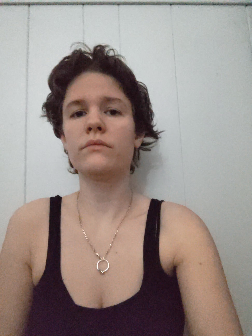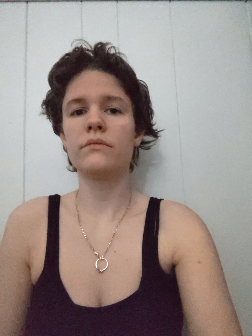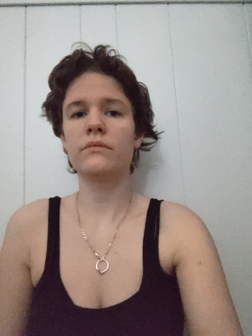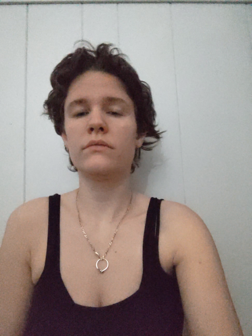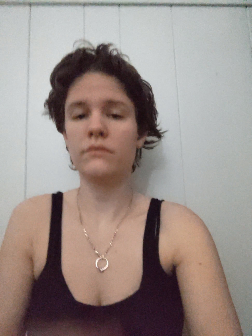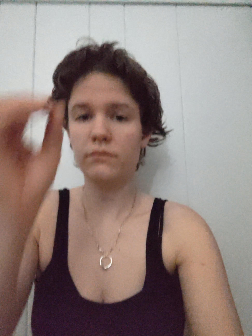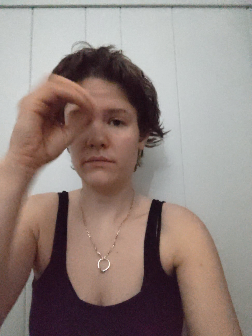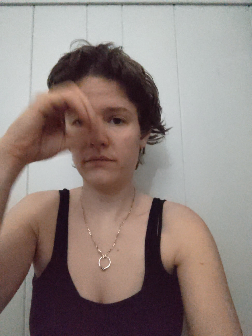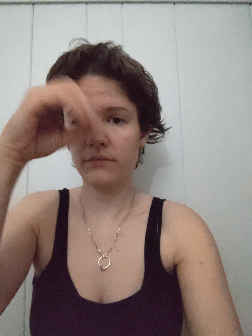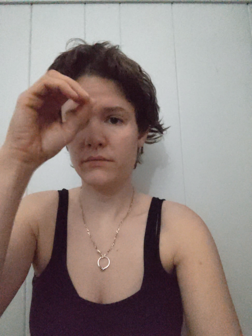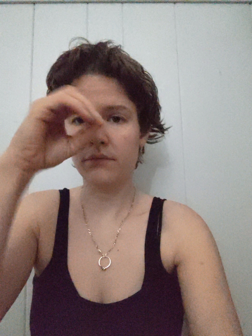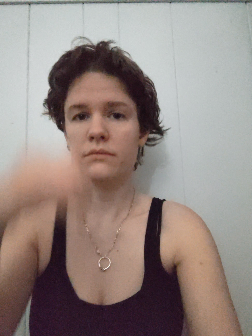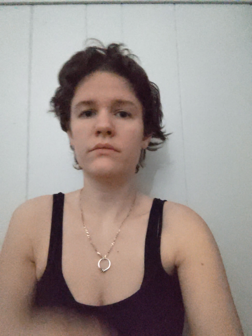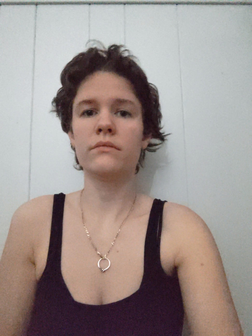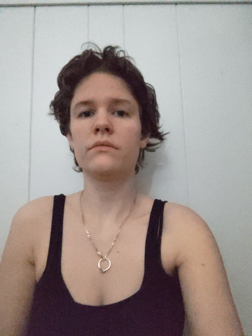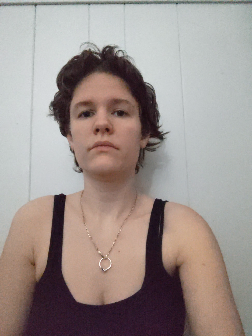owl